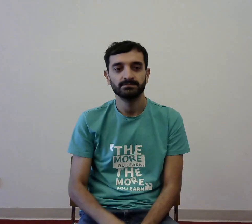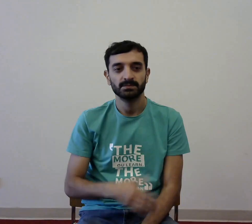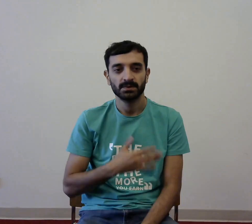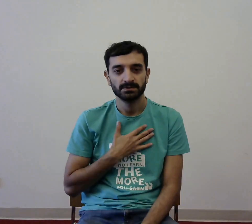mən